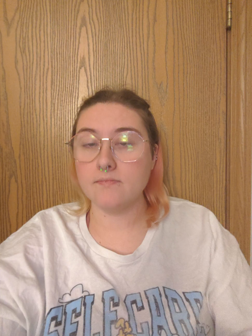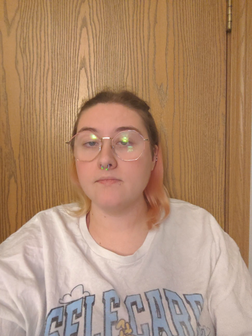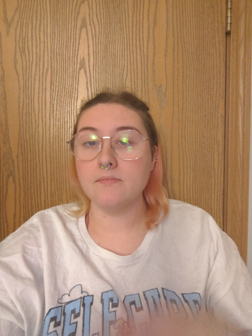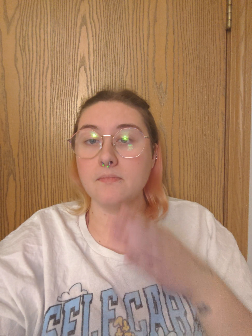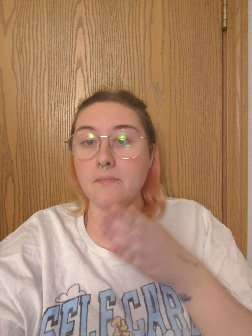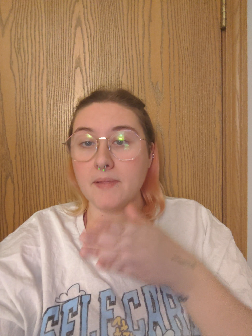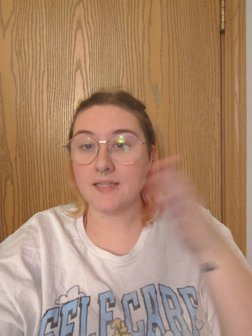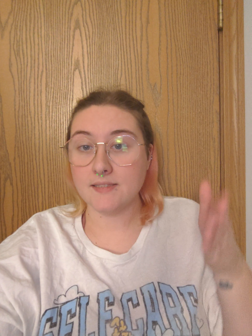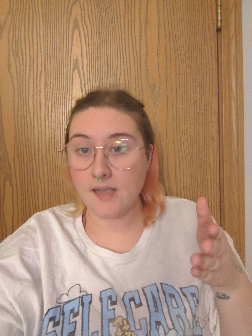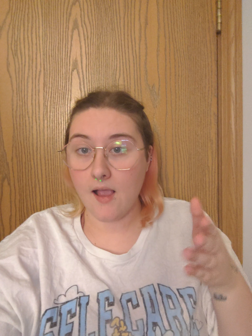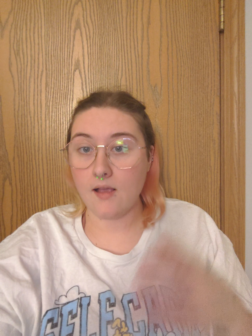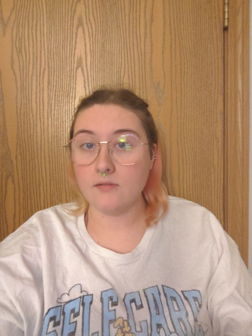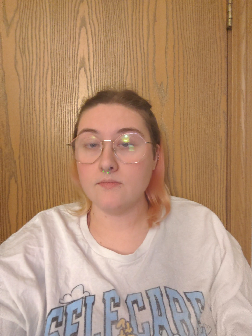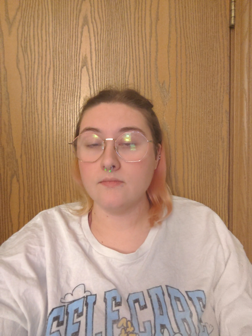beside